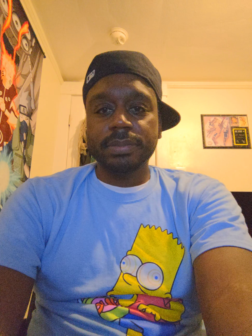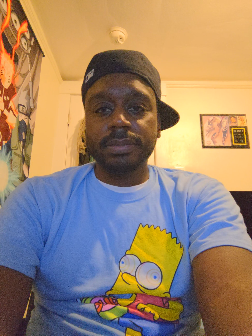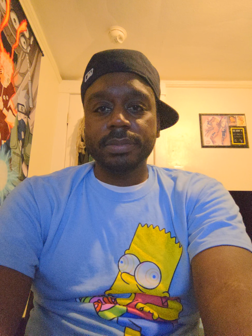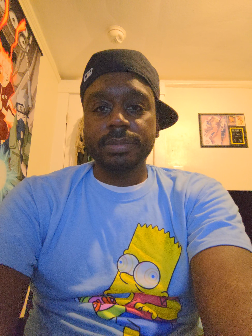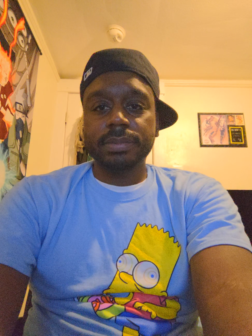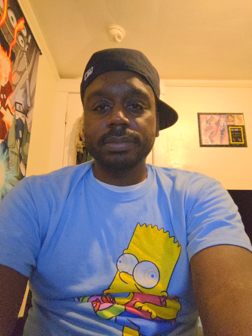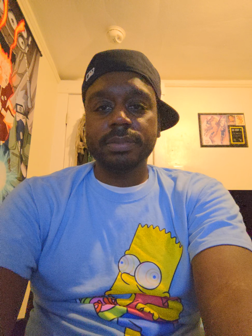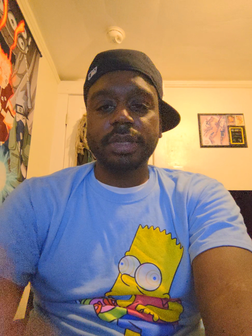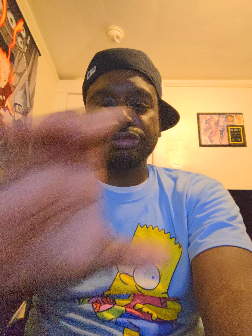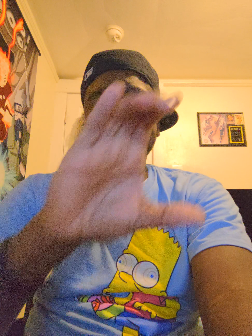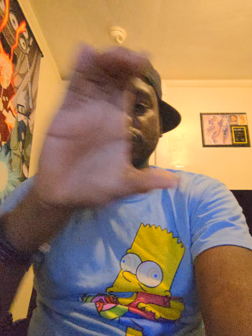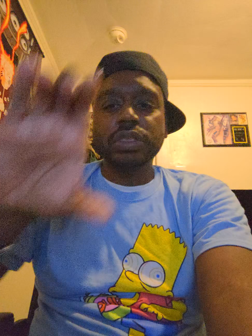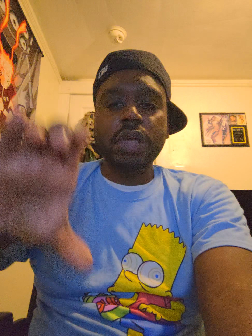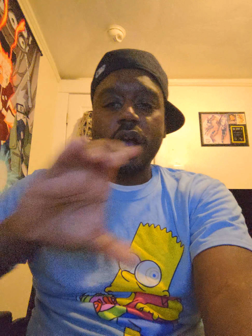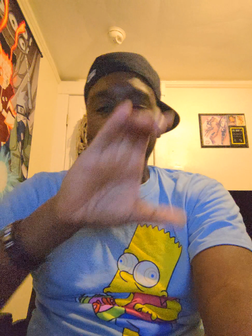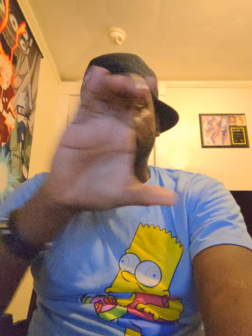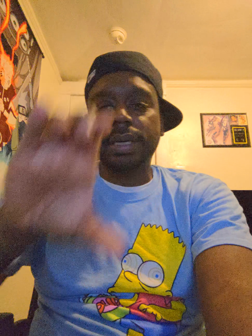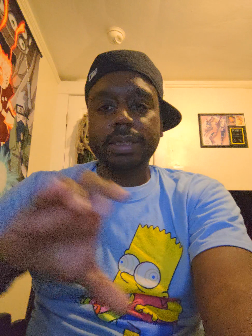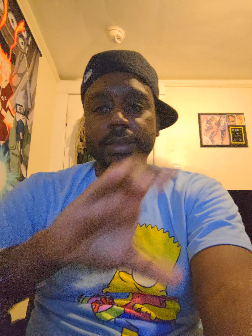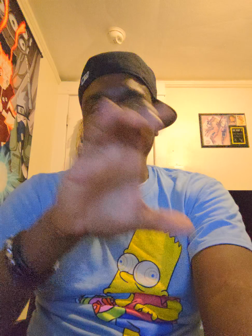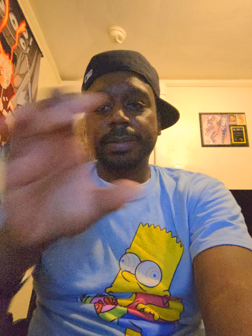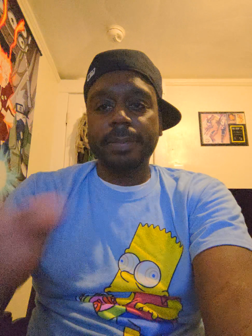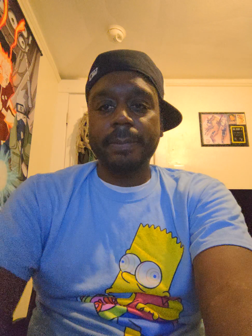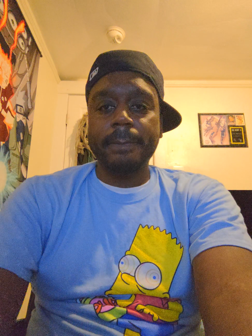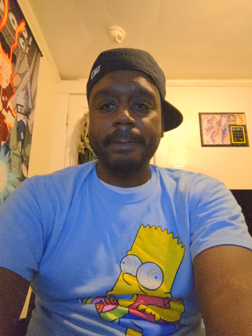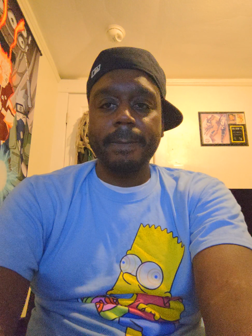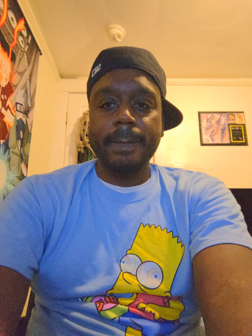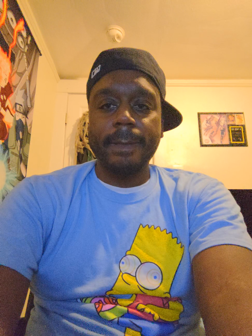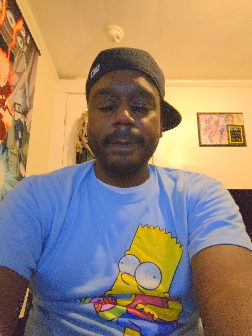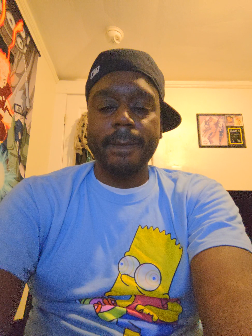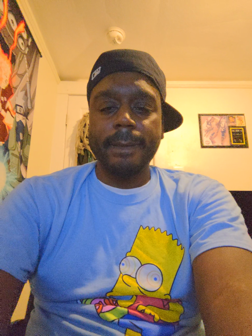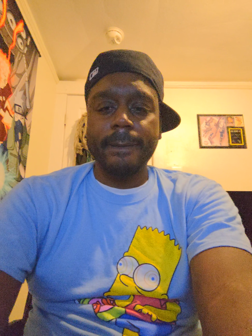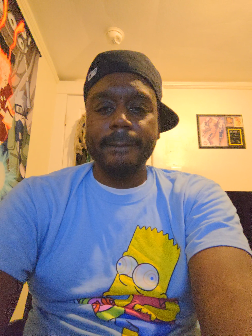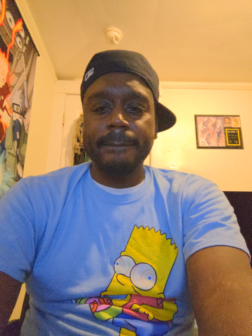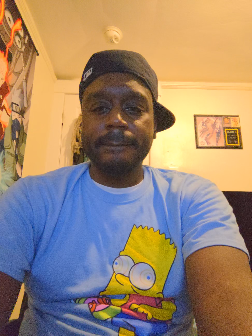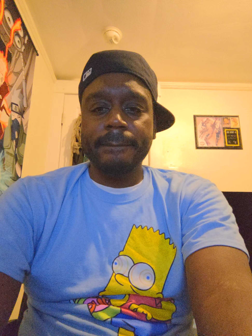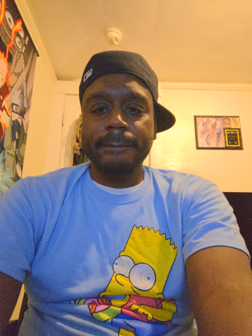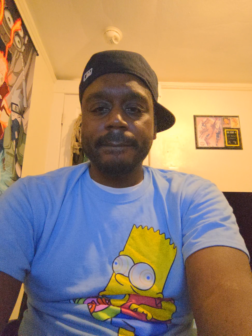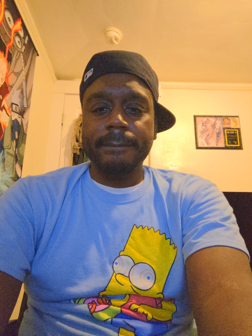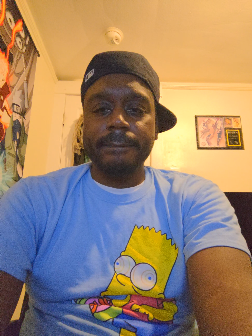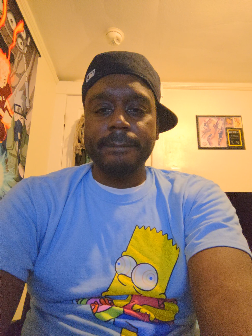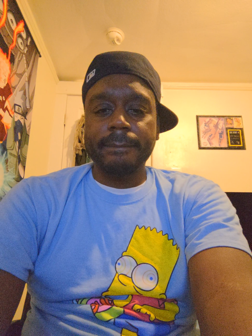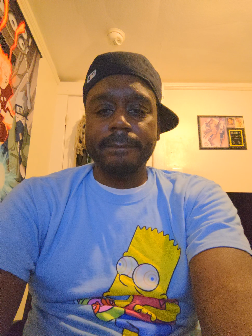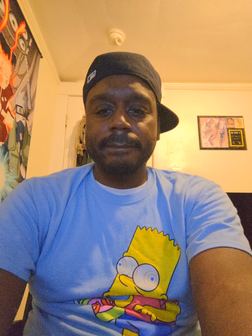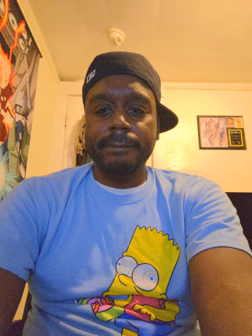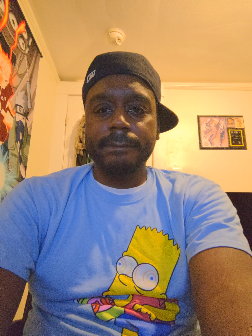chocolate